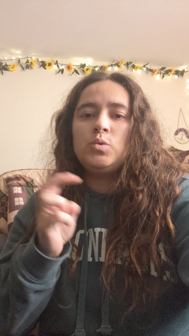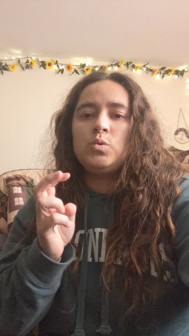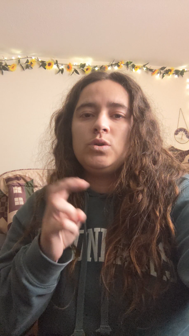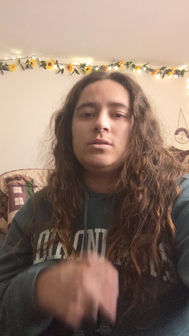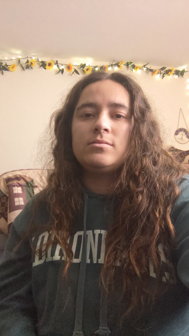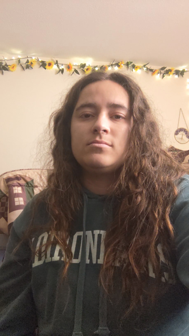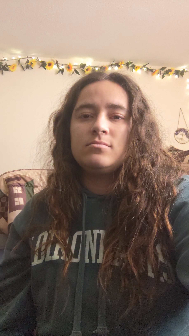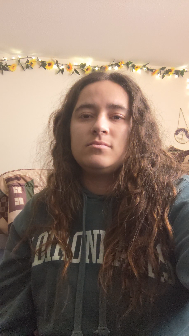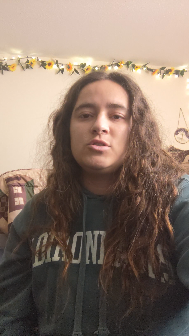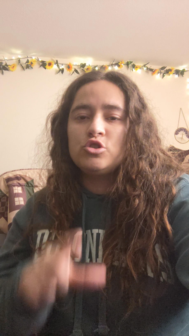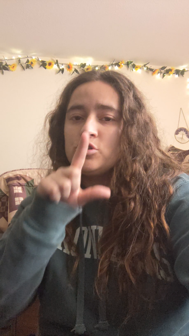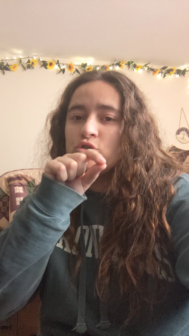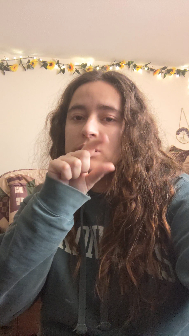chicken